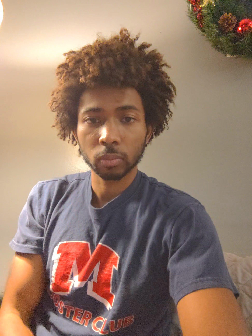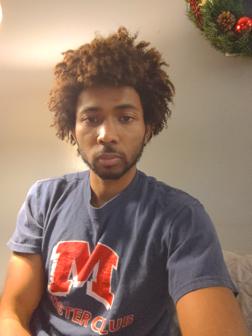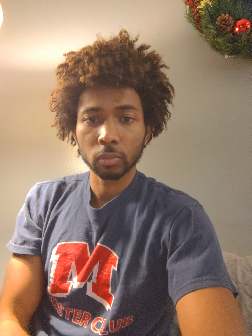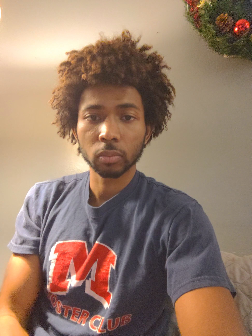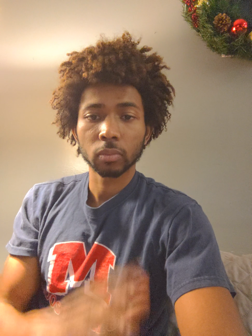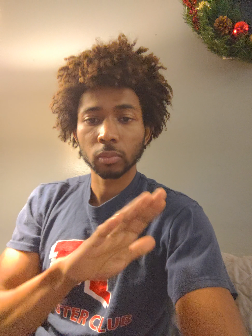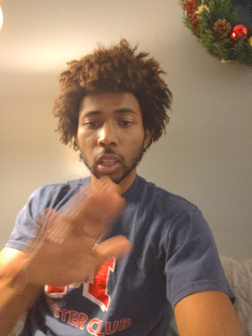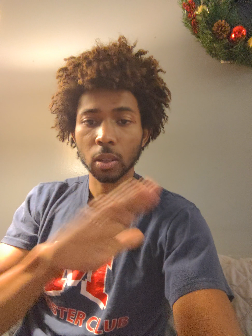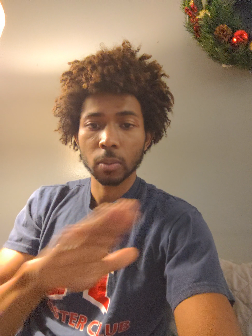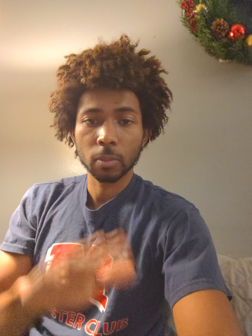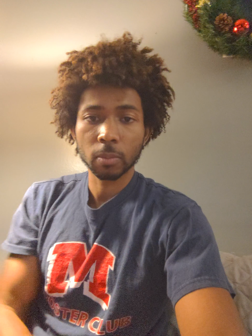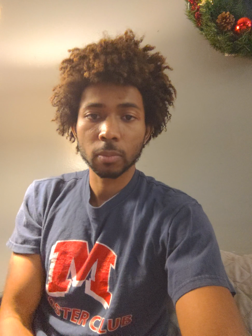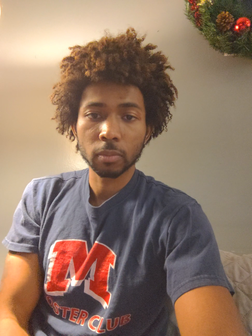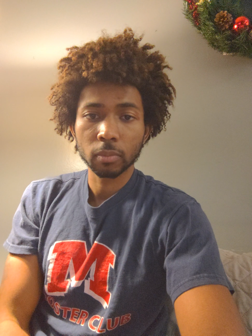clean